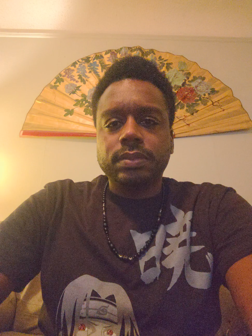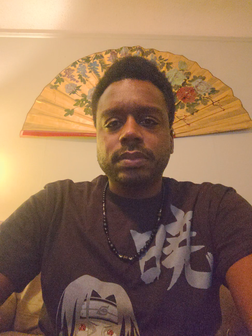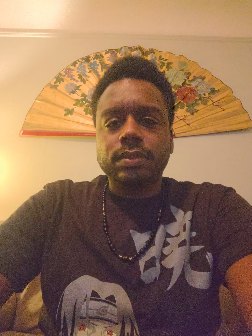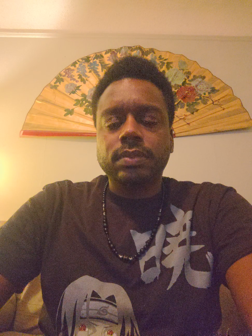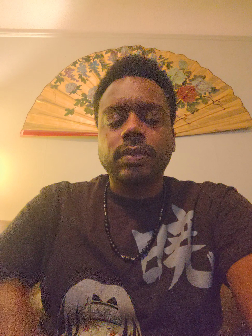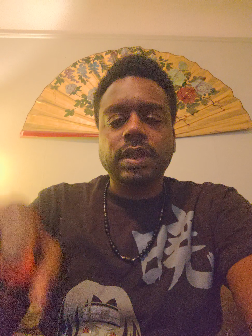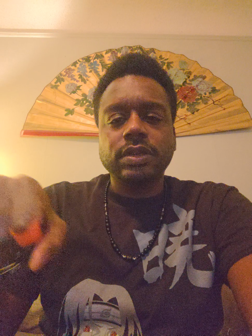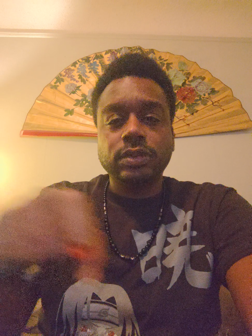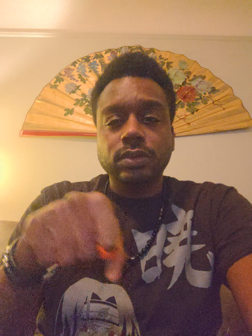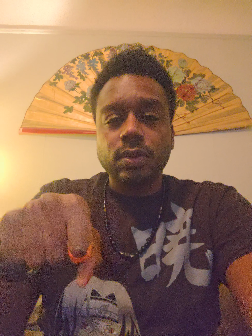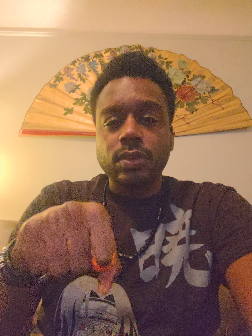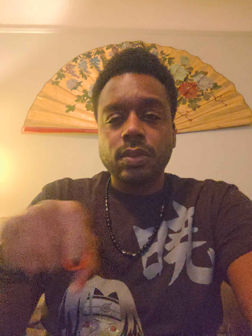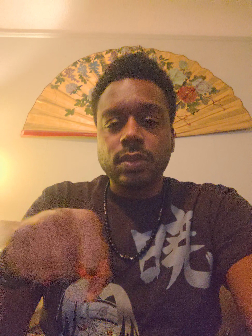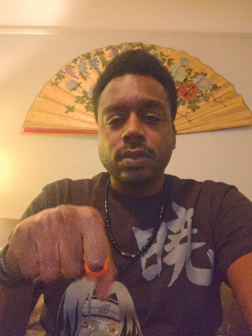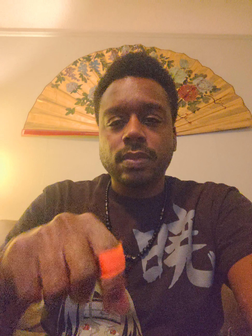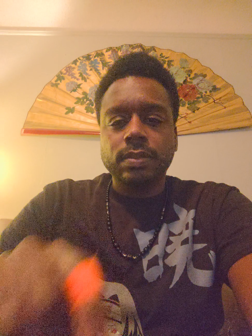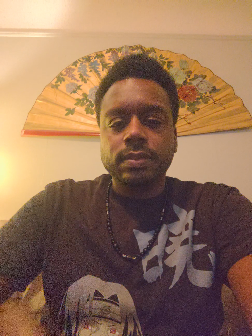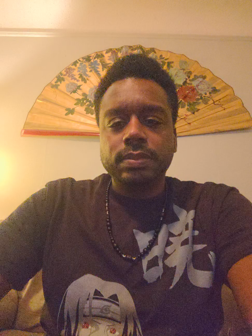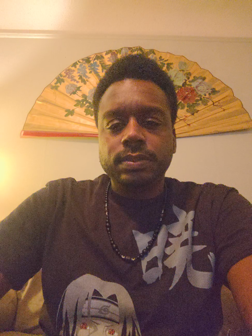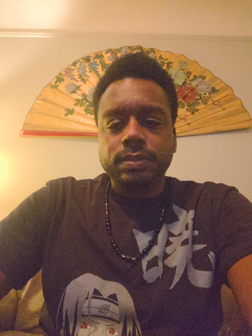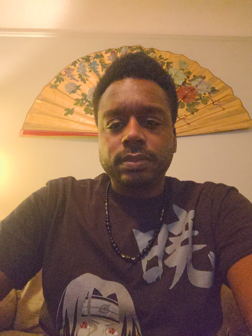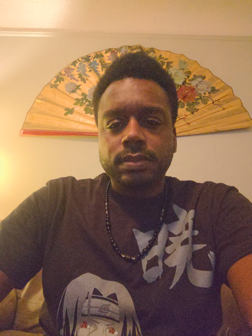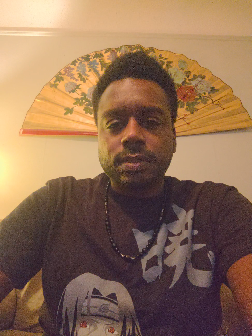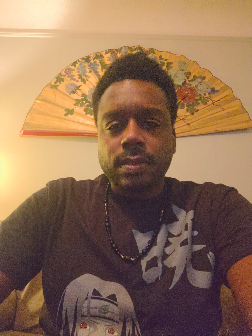shoe